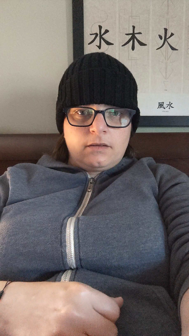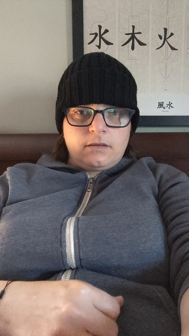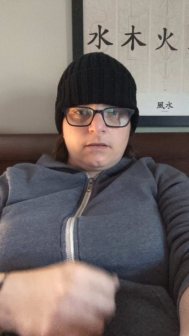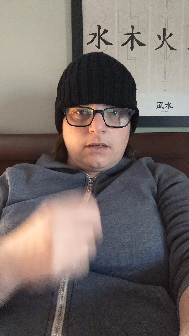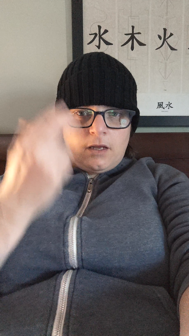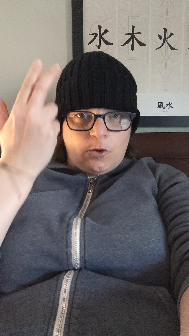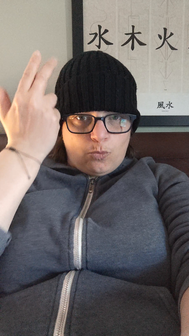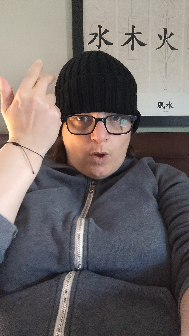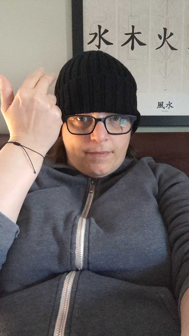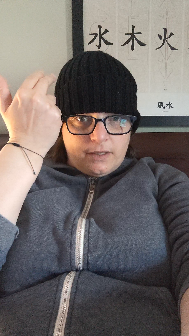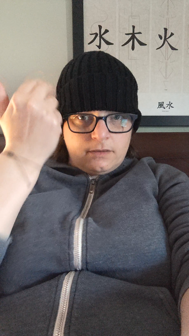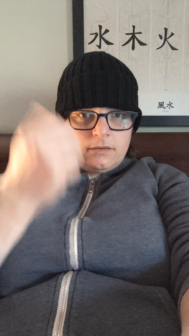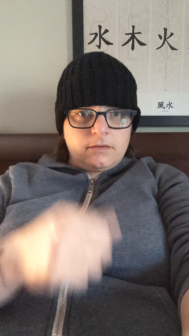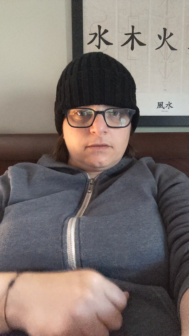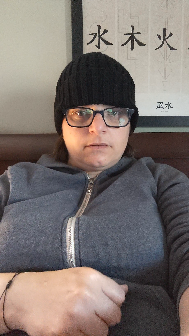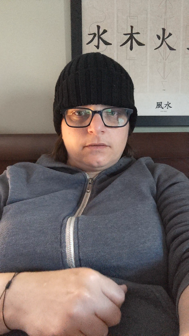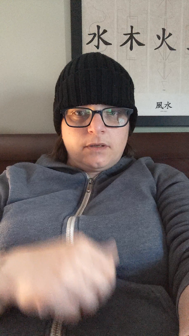rabbit